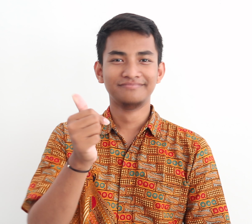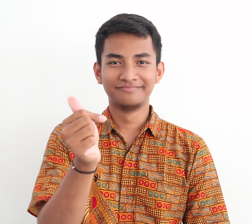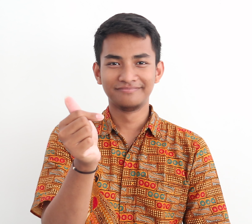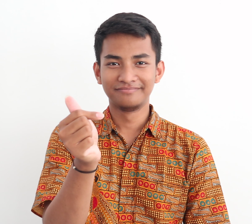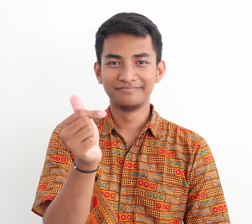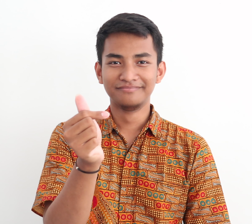R